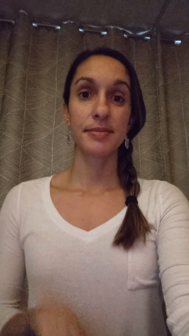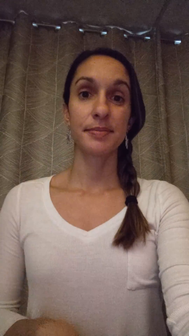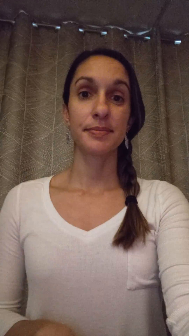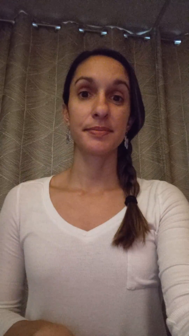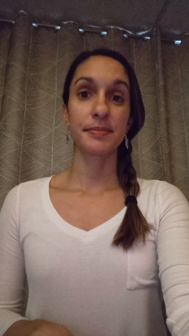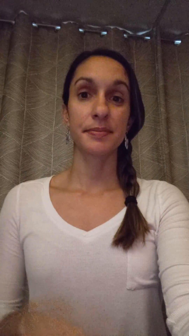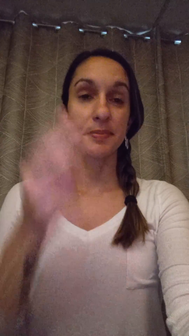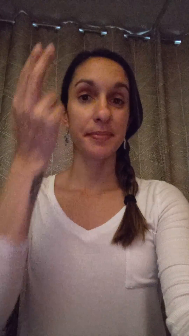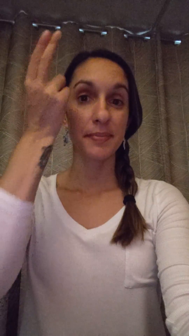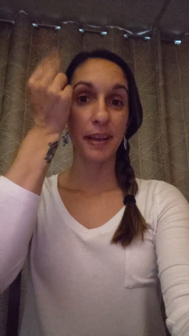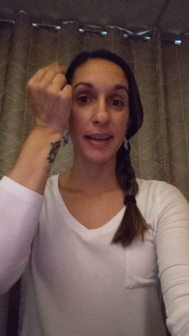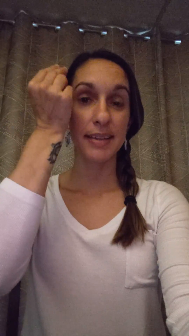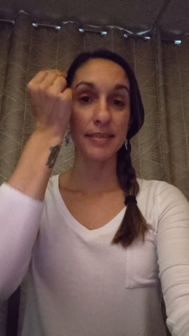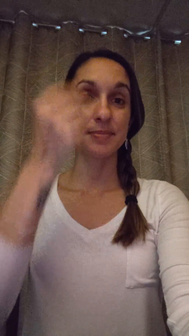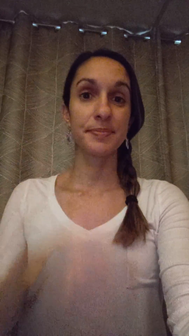bunny